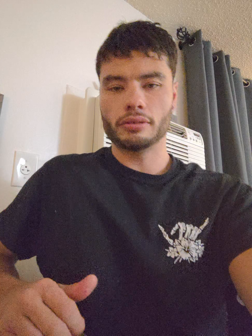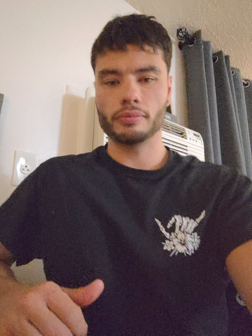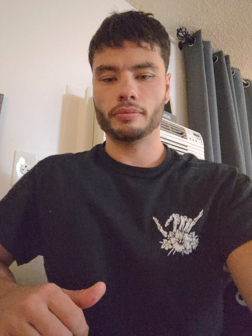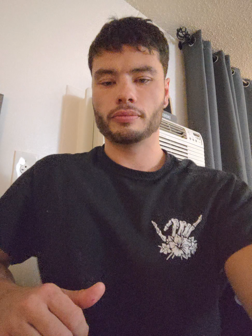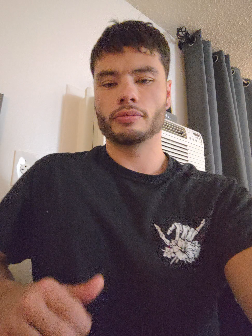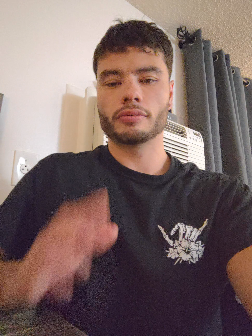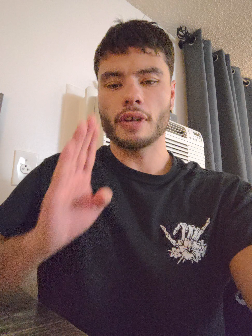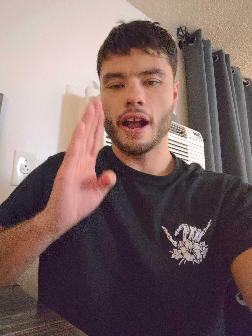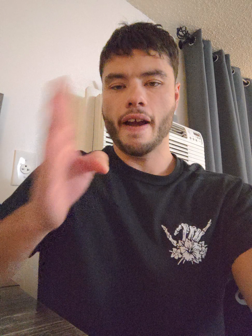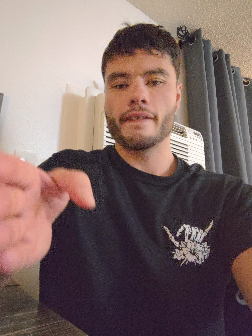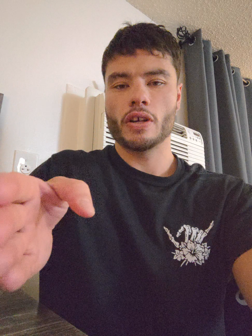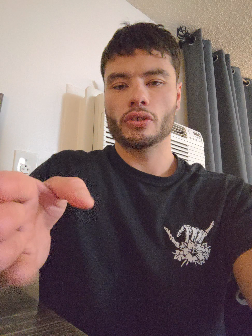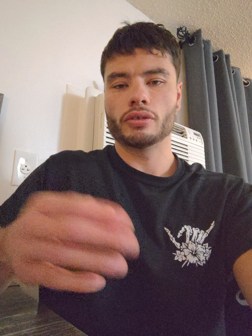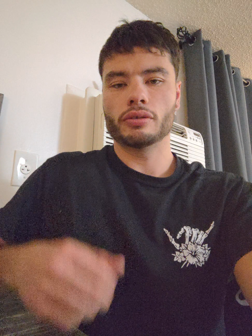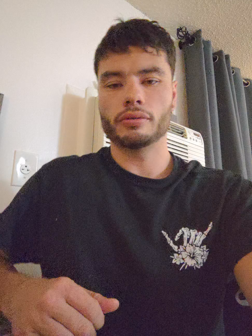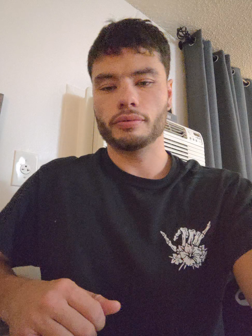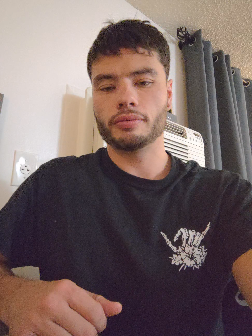after